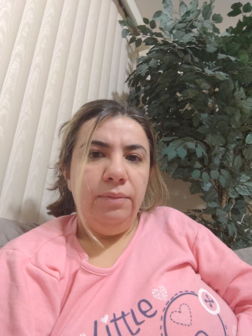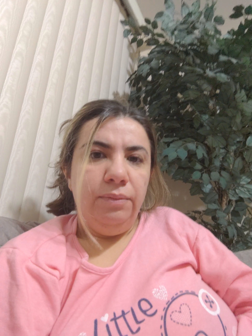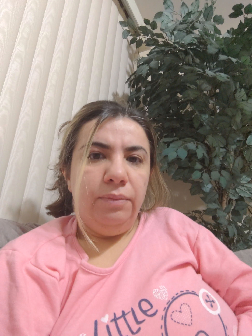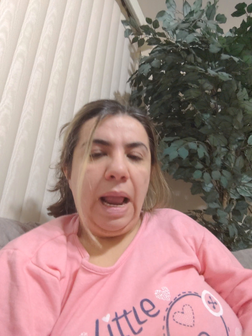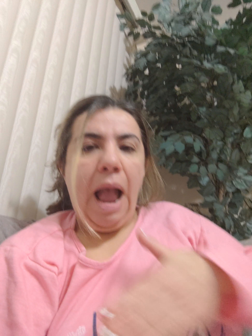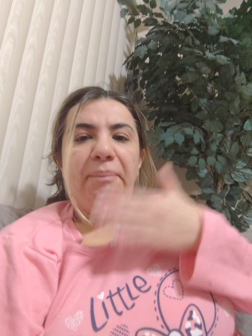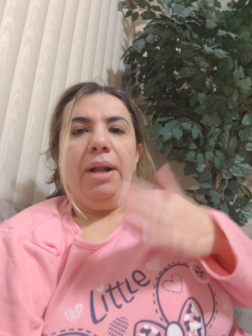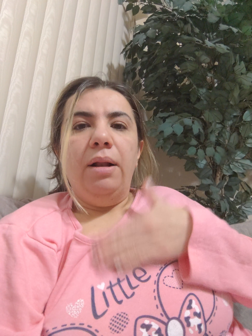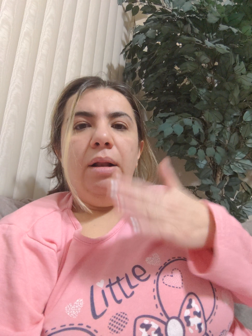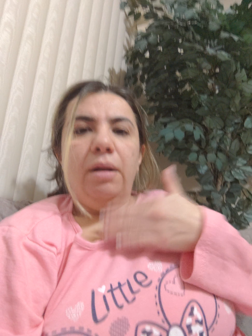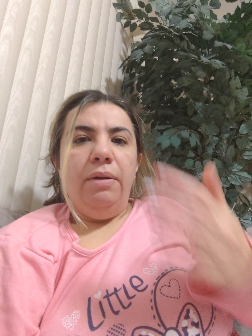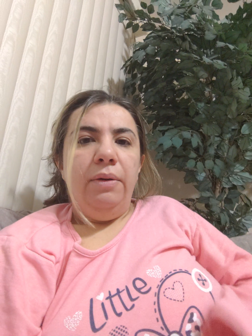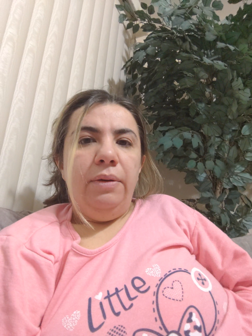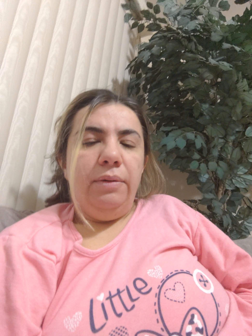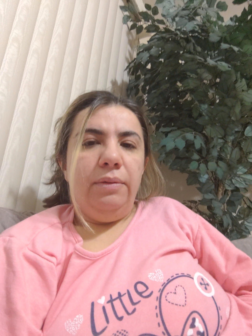happy